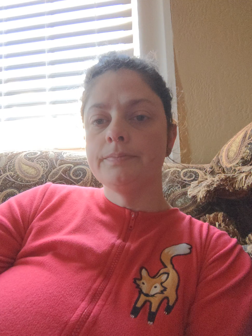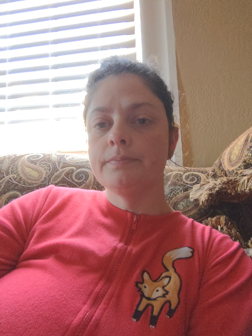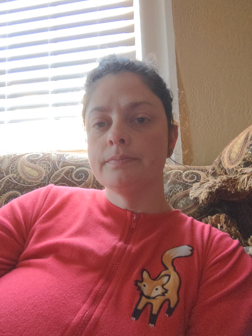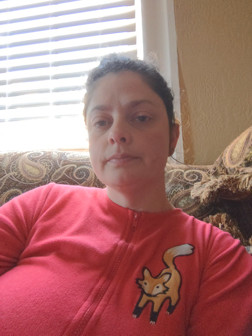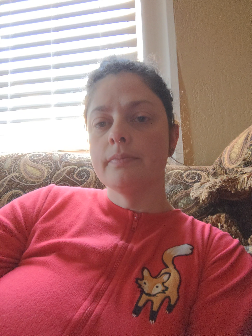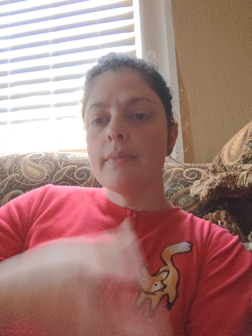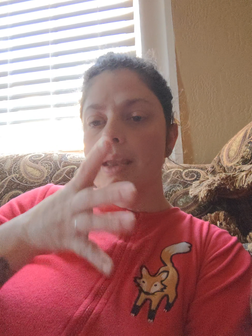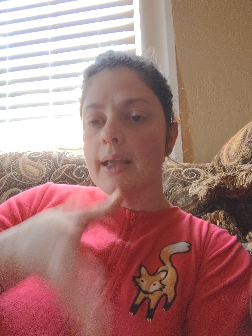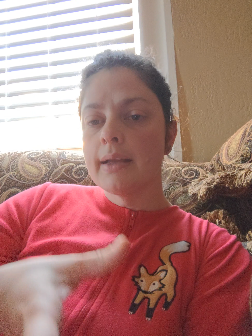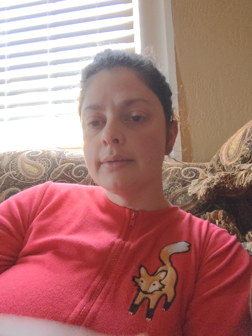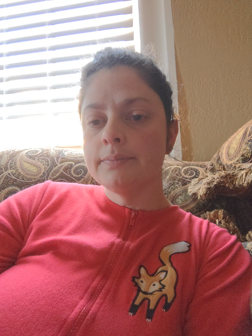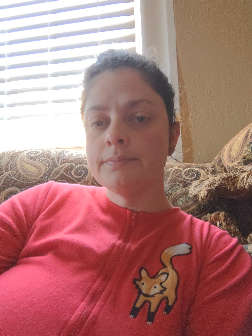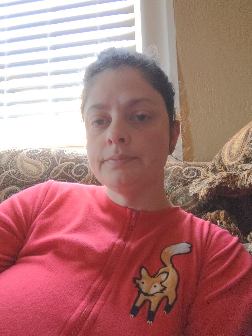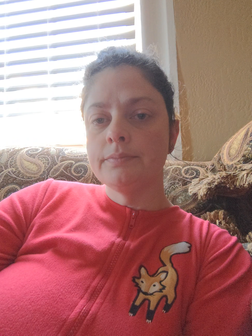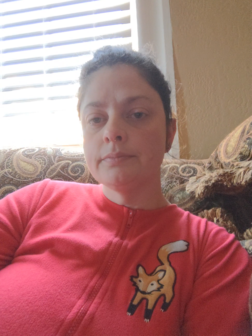hate